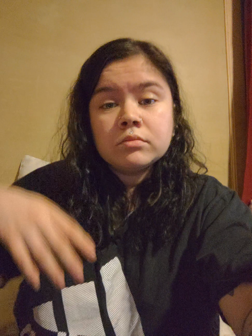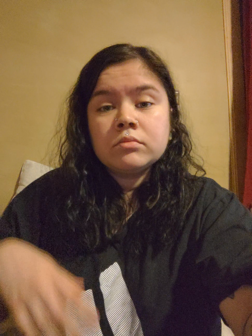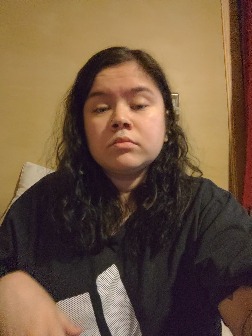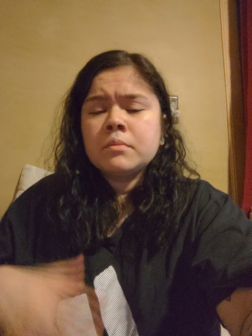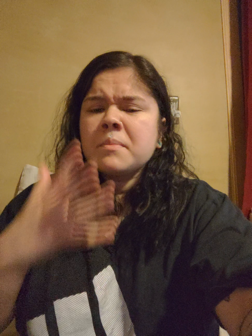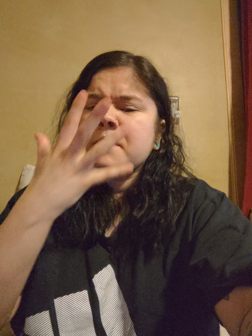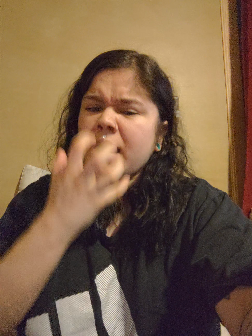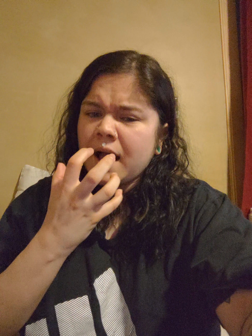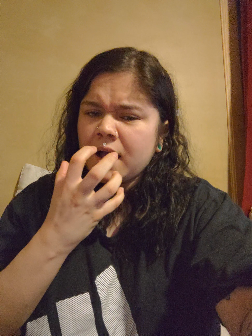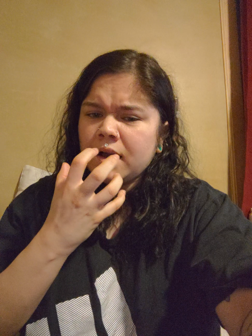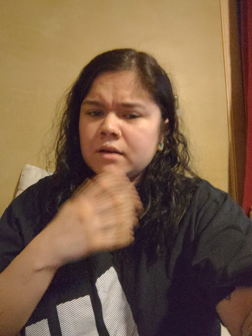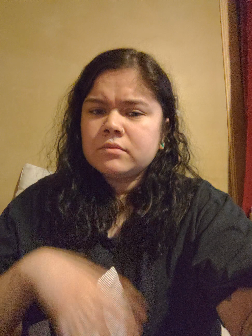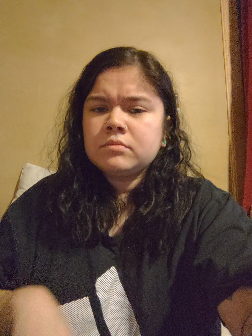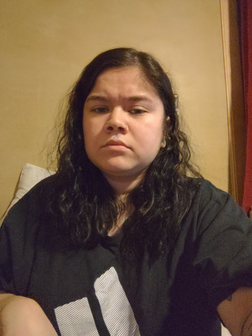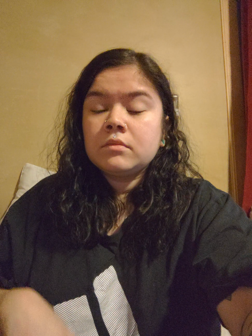mad